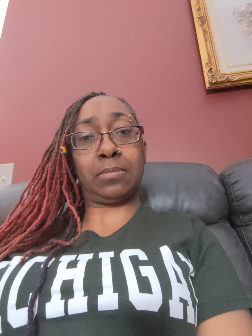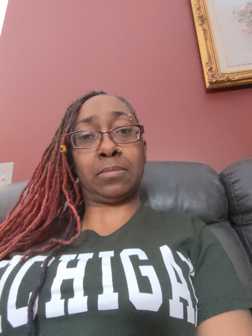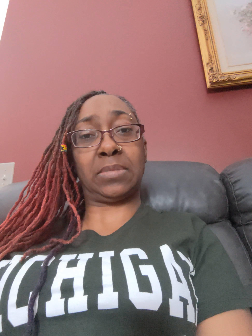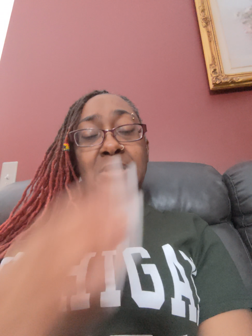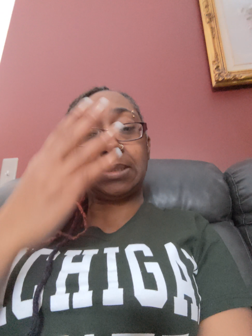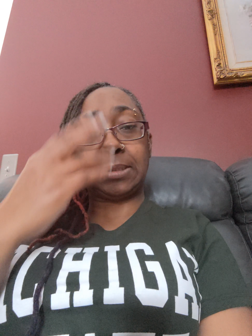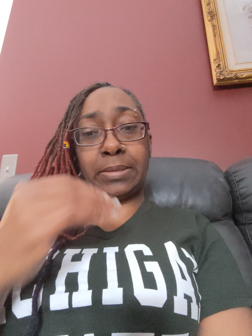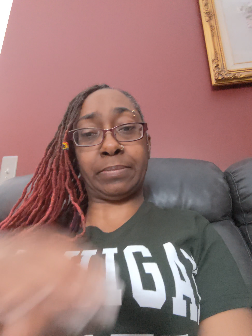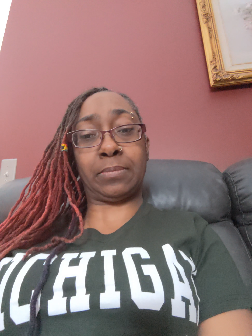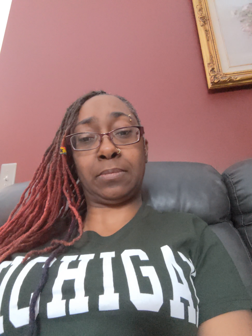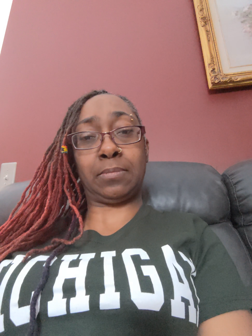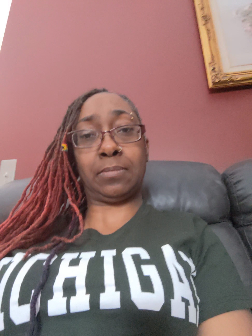sleep